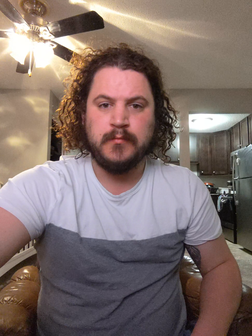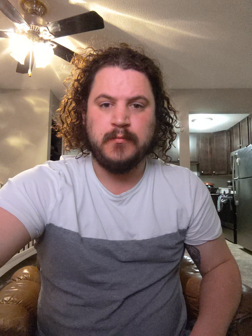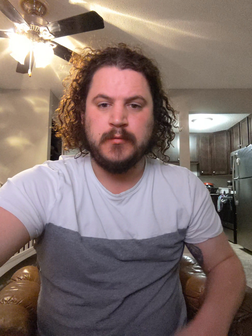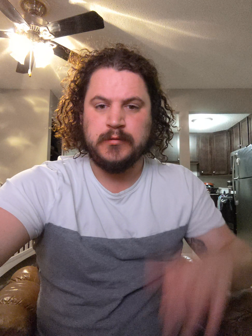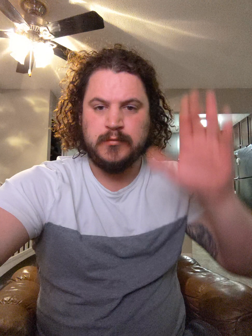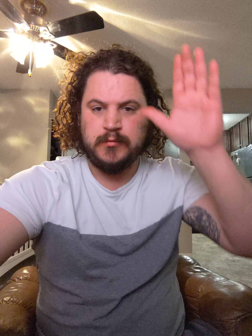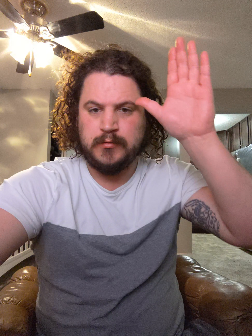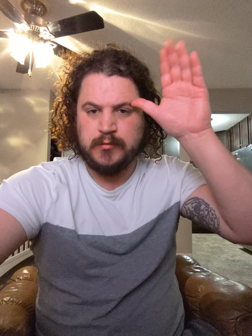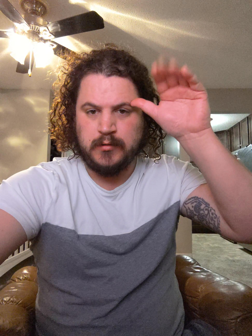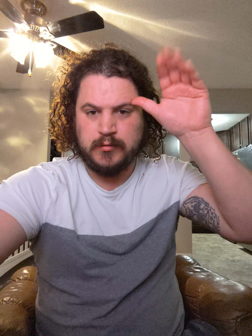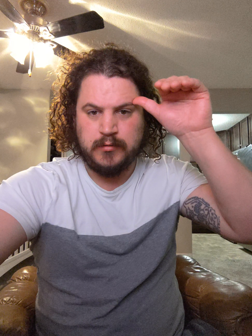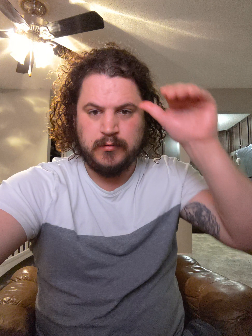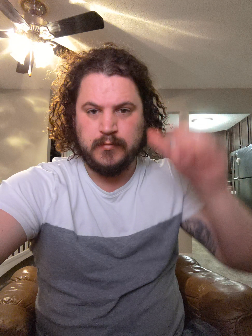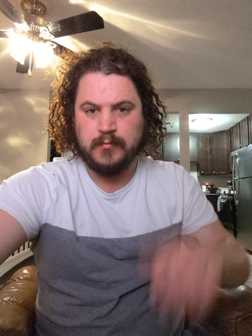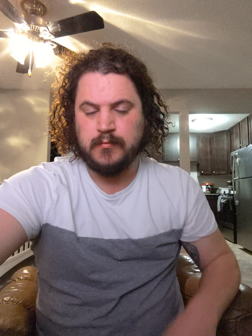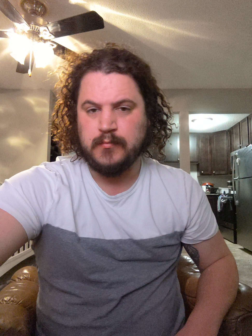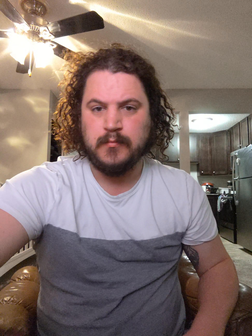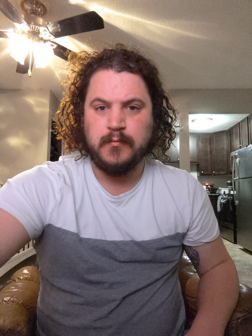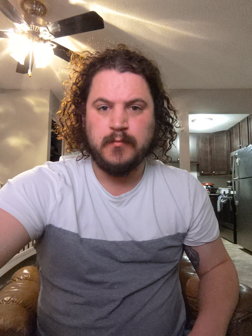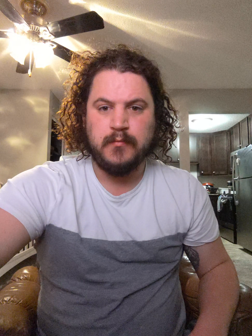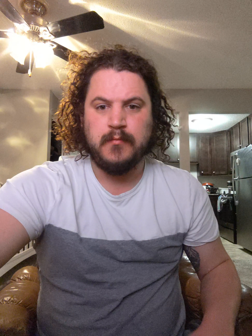donkey